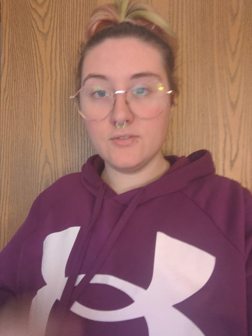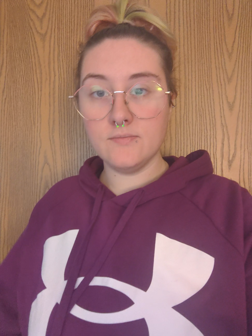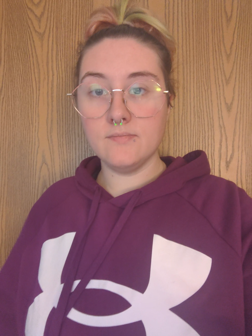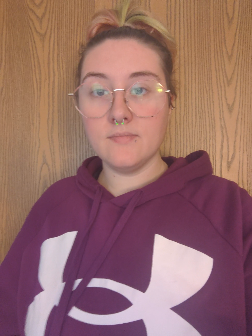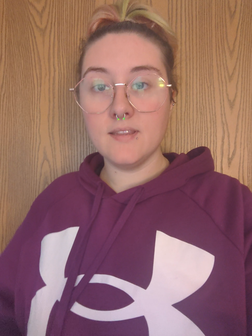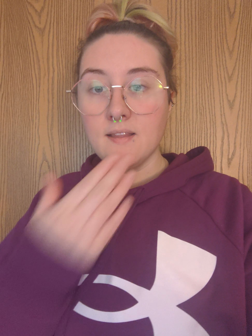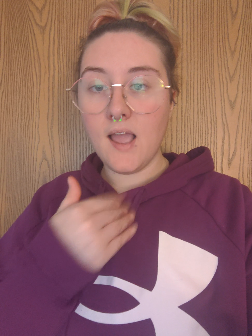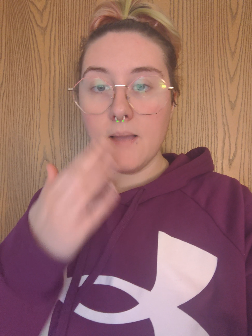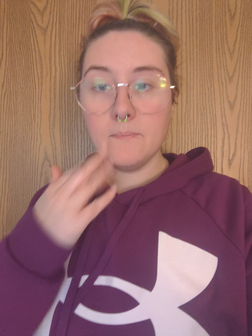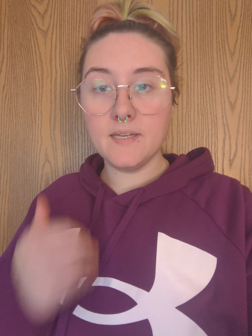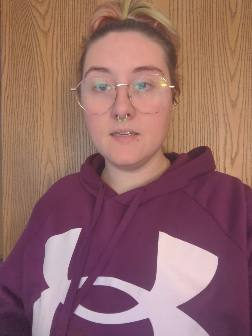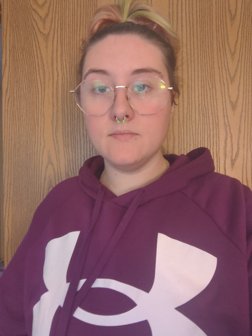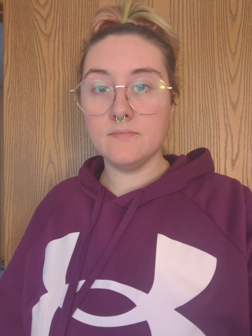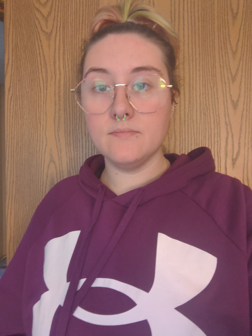napkin